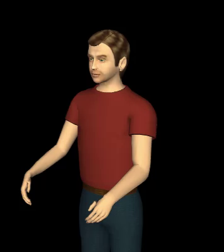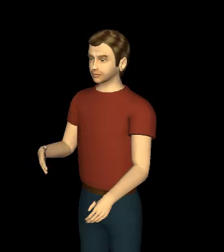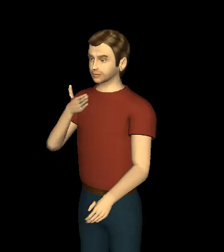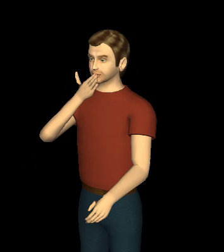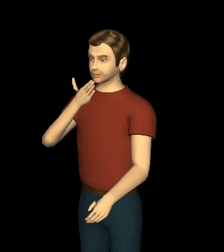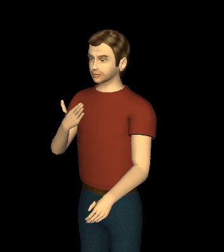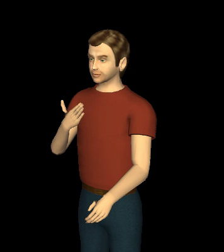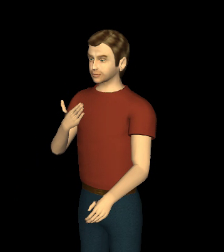يحيي